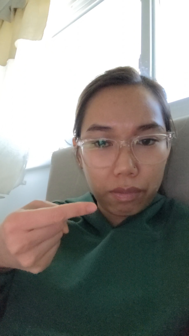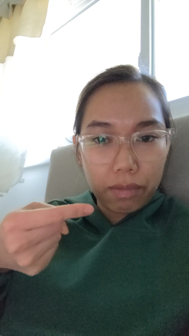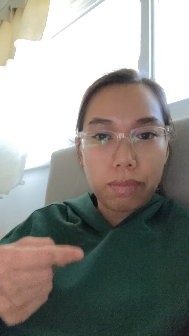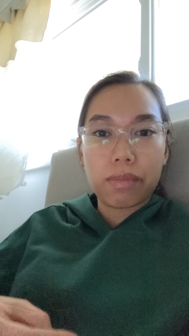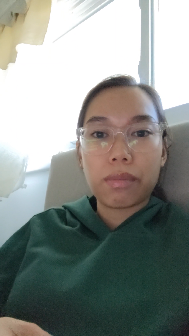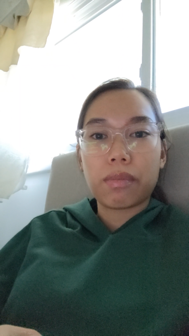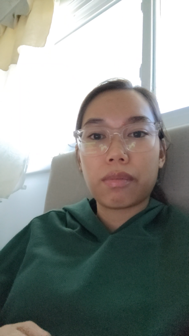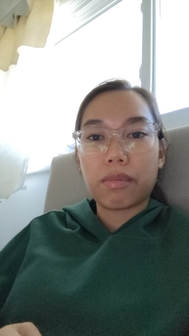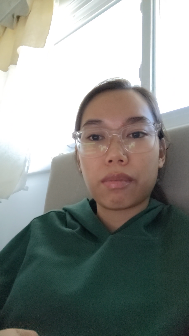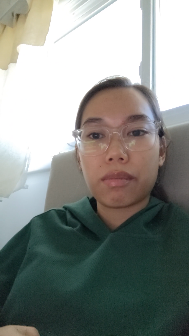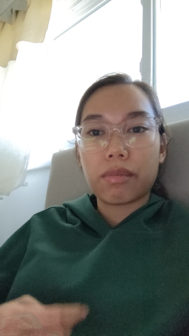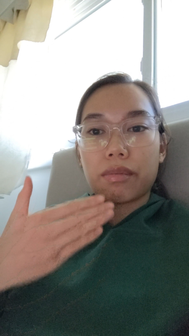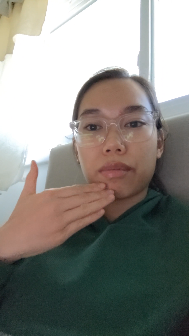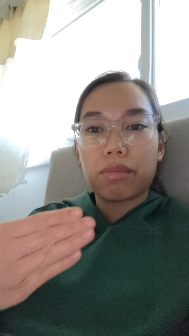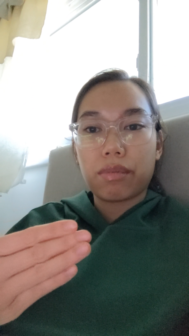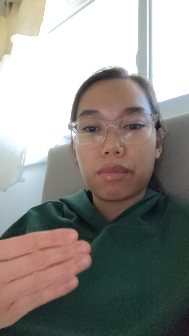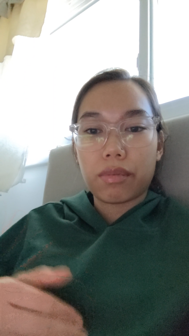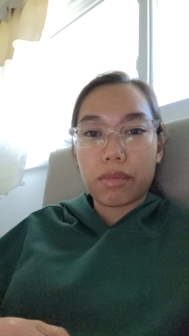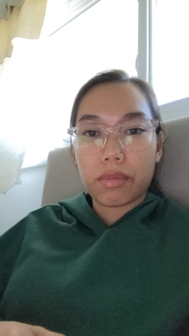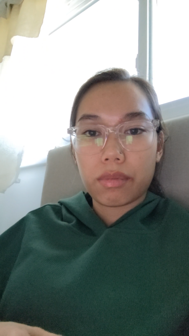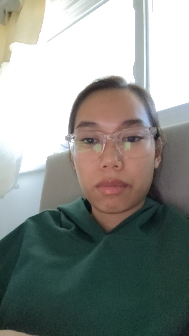good